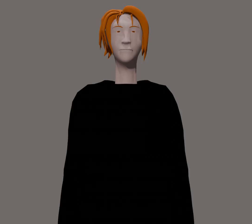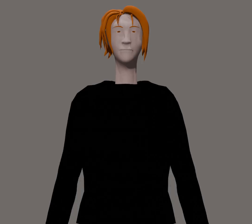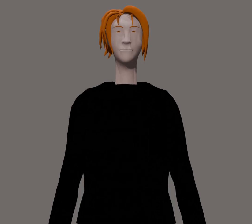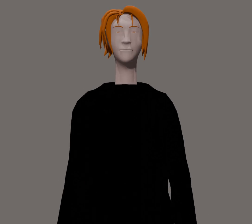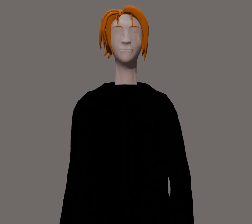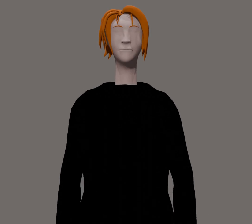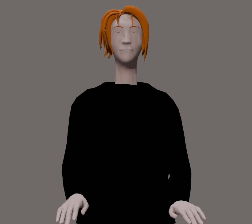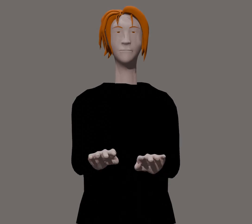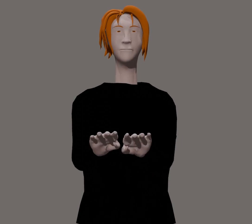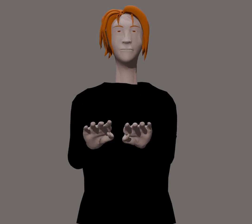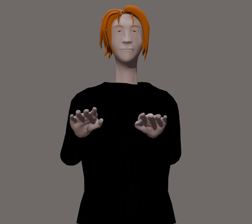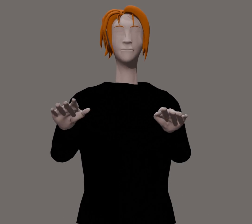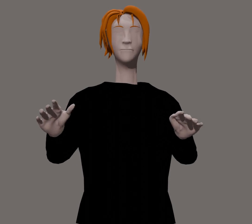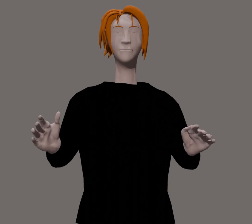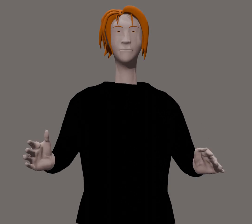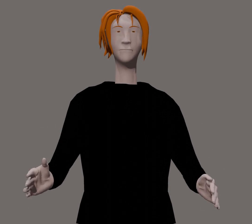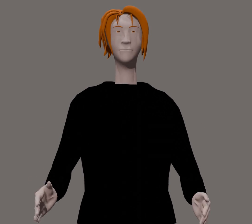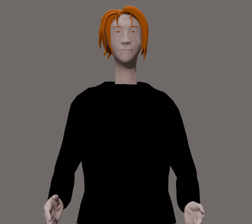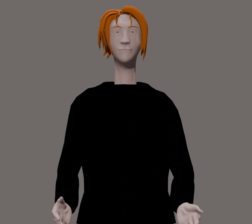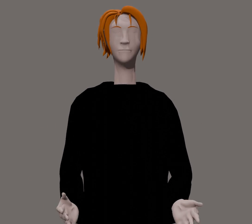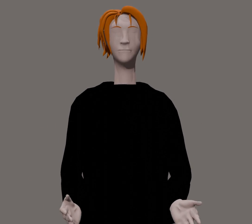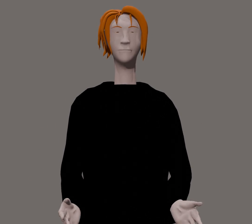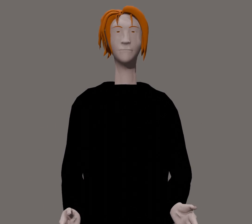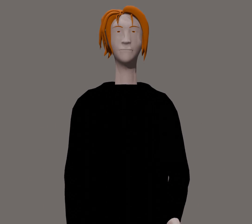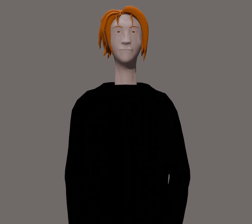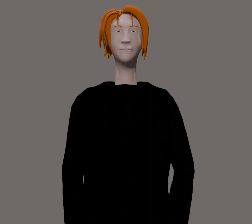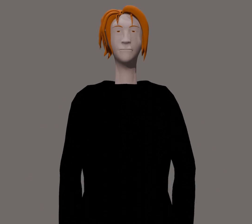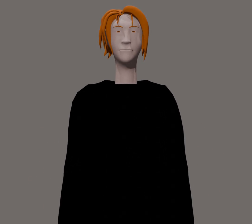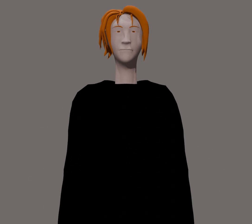Bush